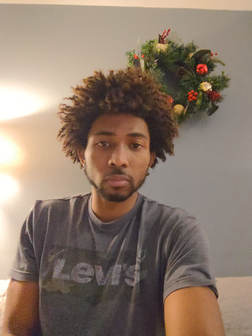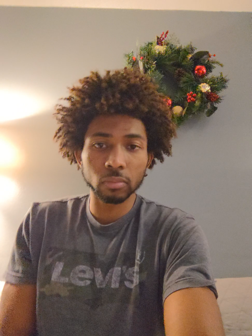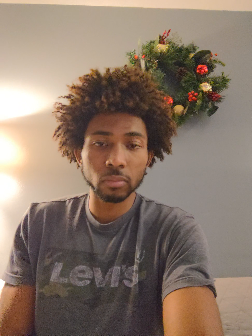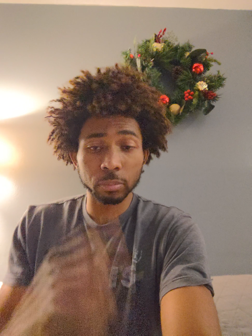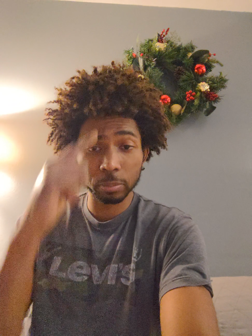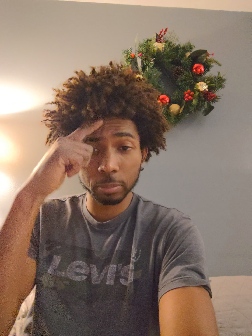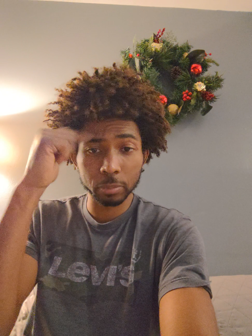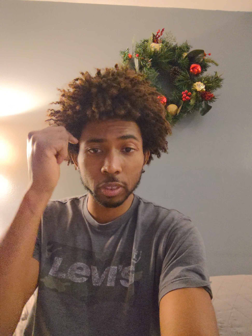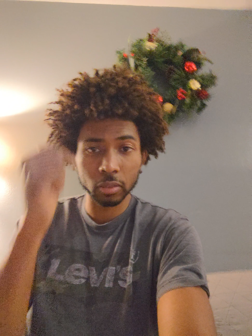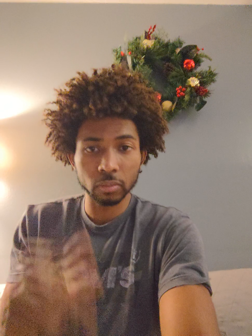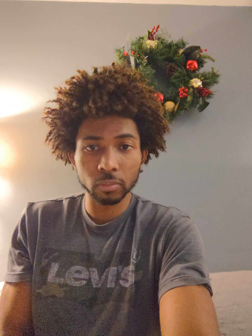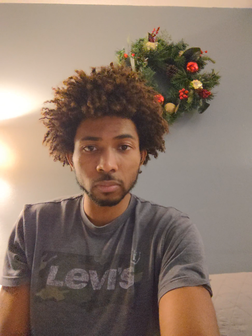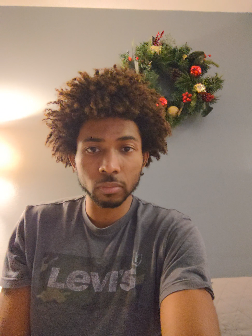because